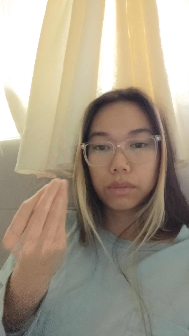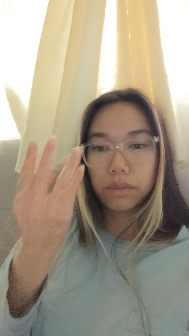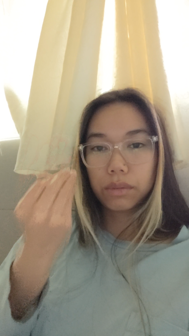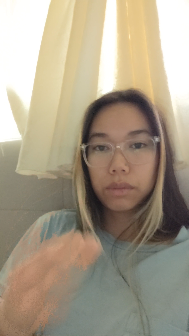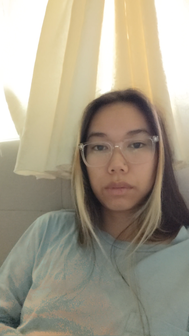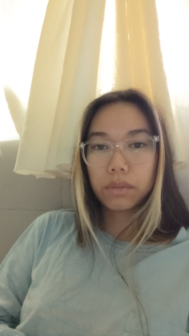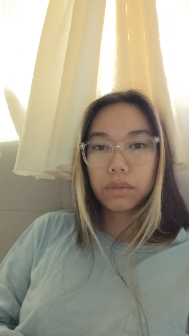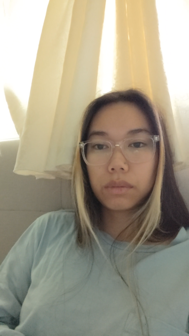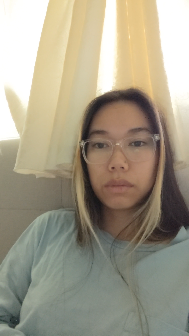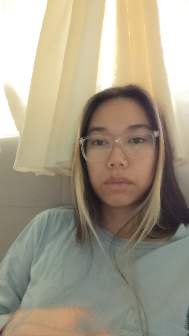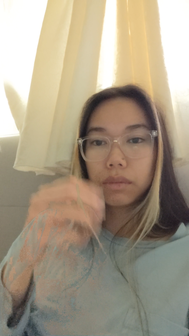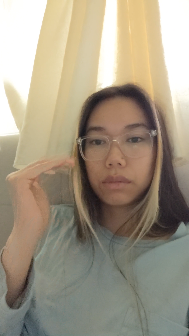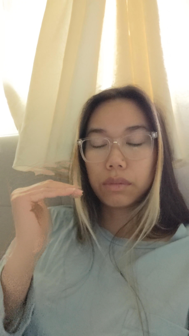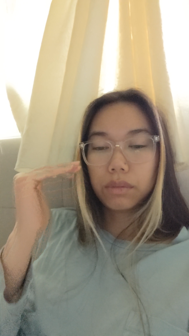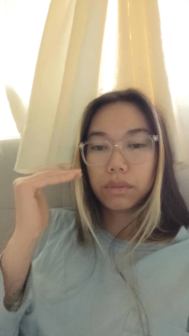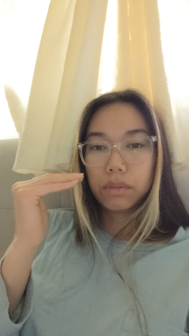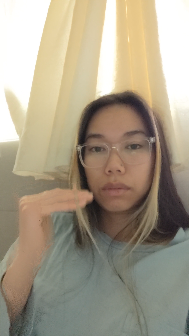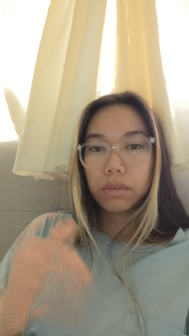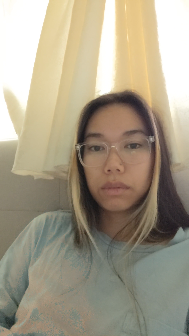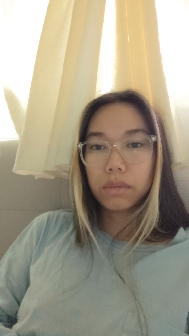little